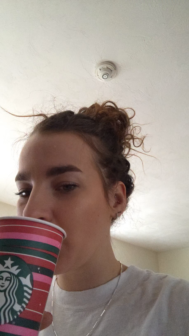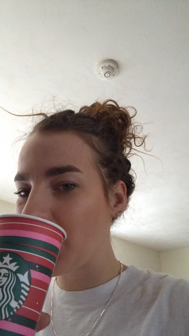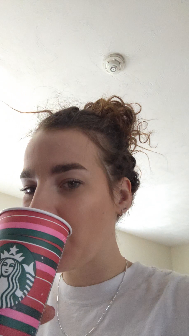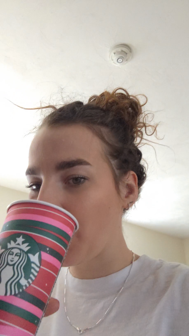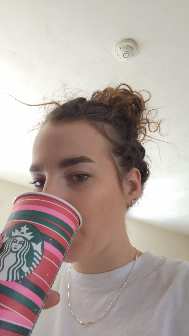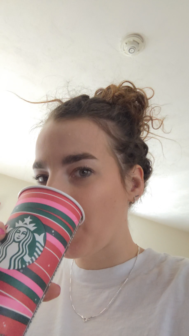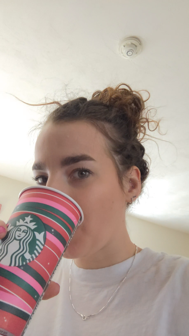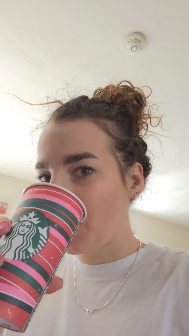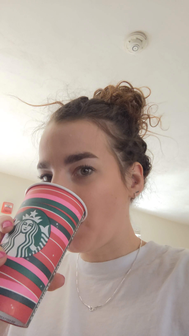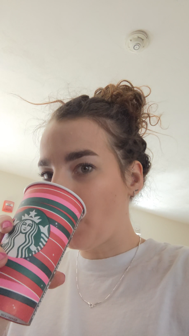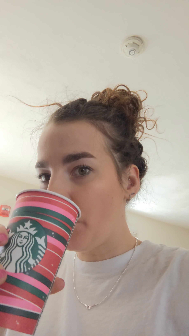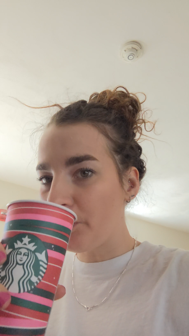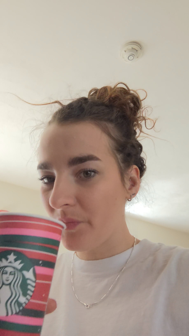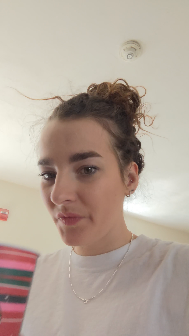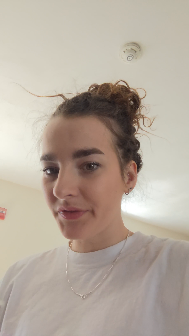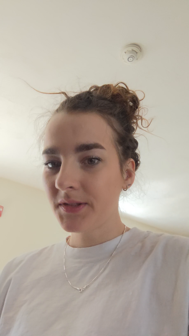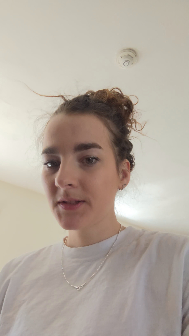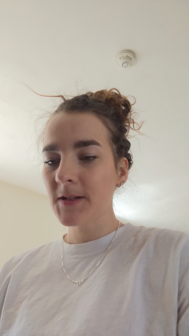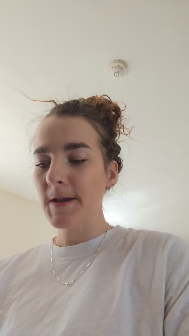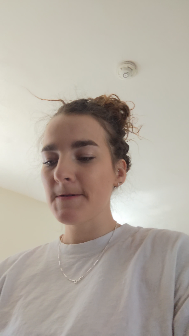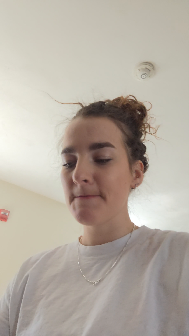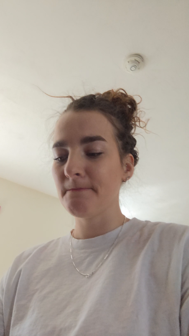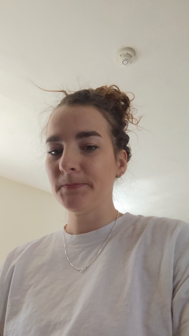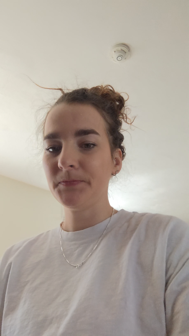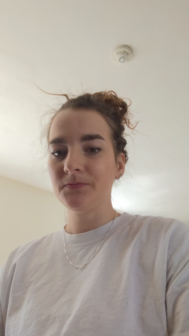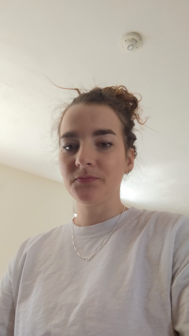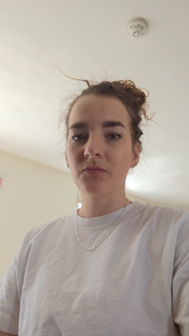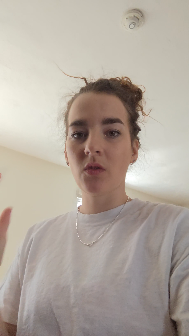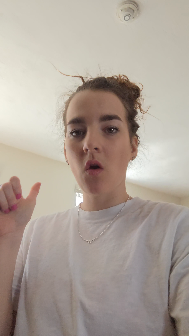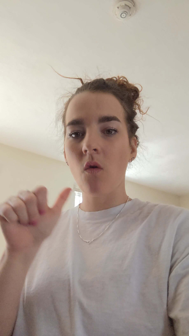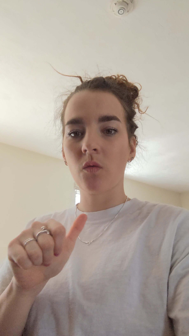coats